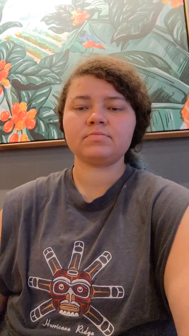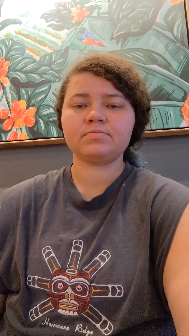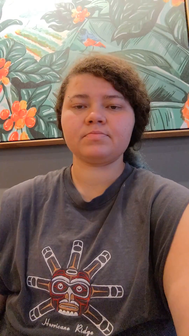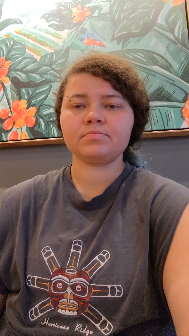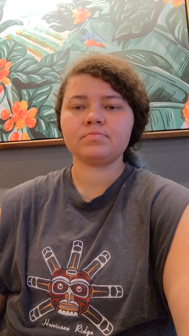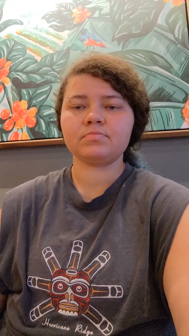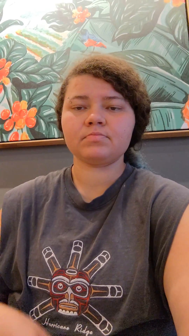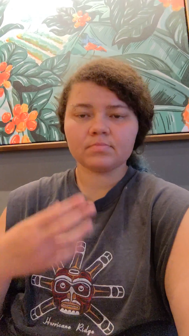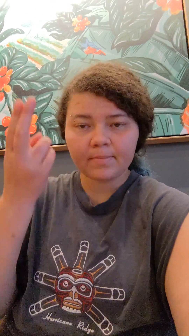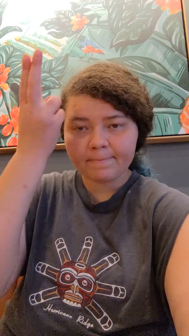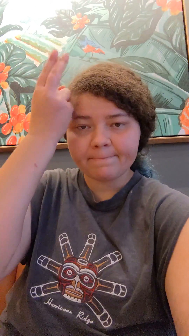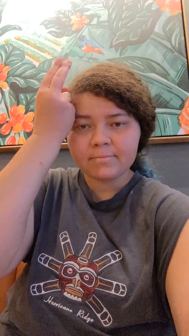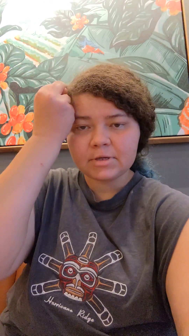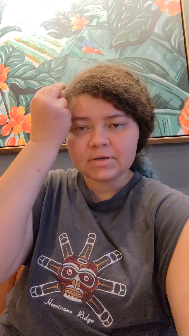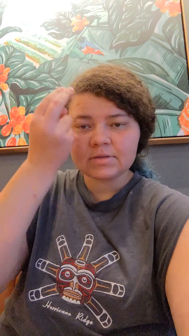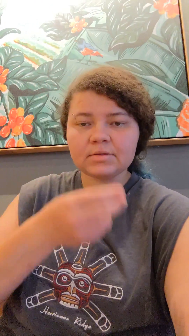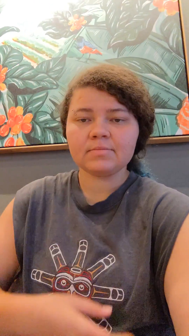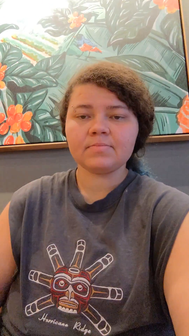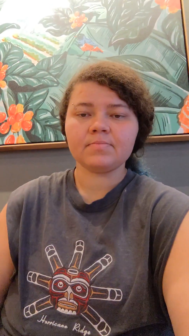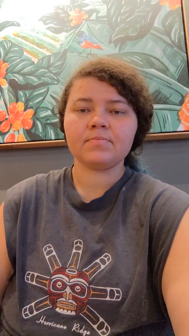bunny